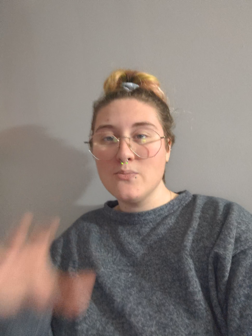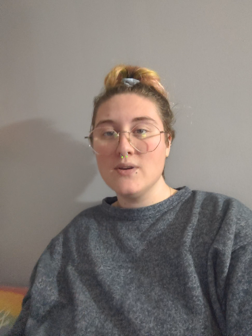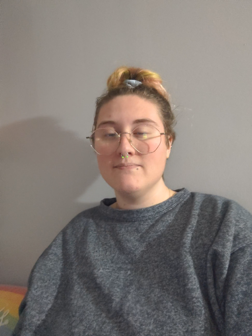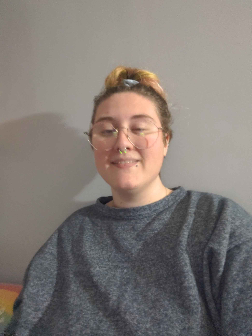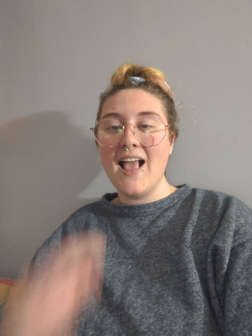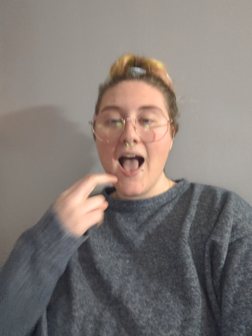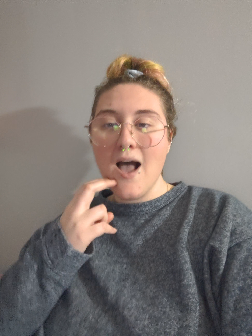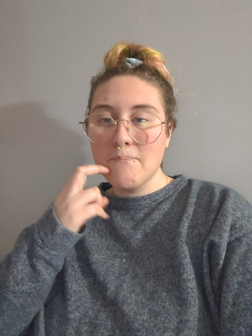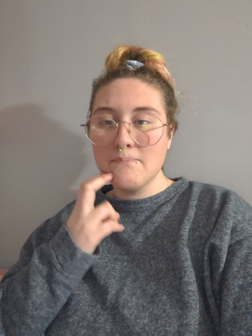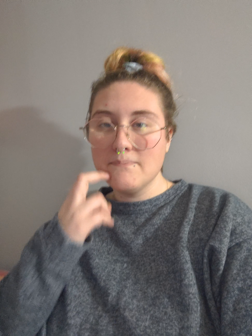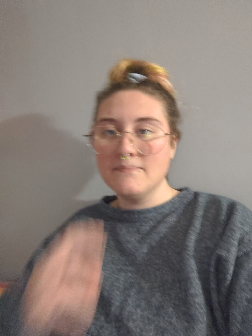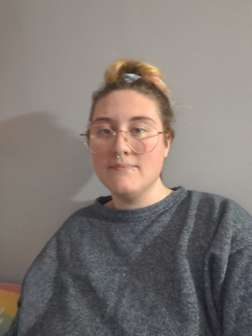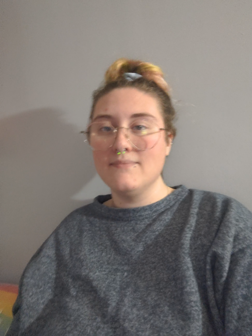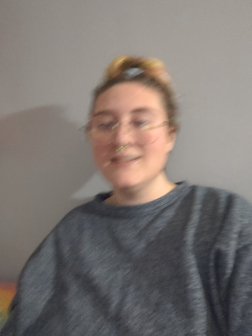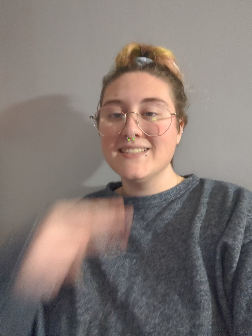gum